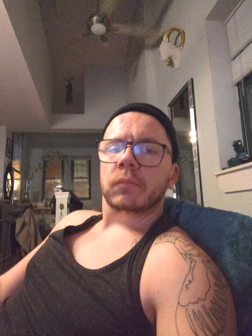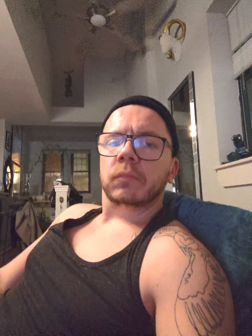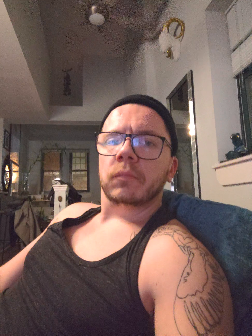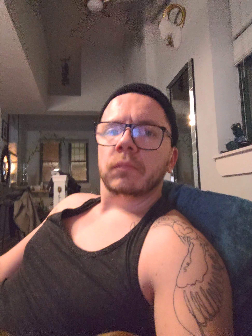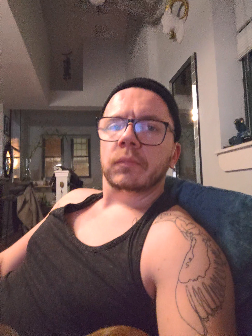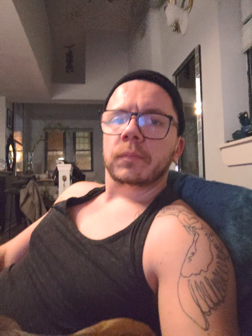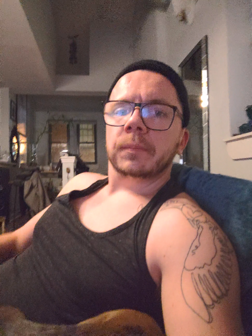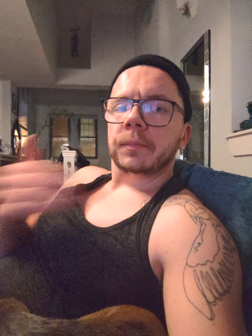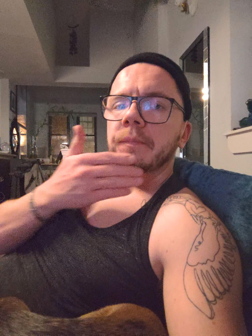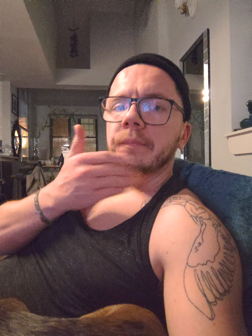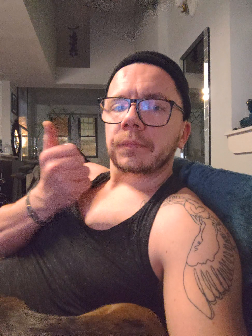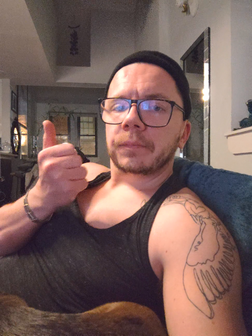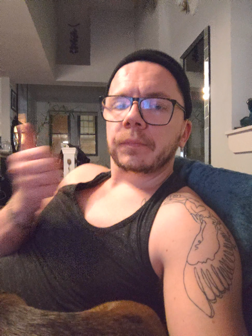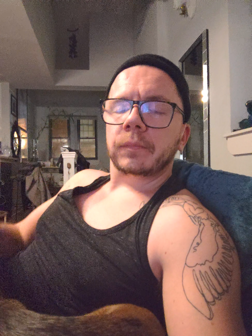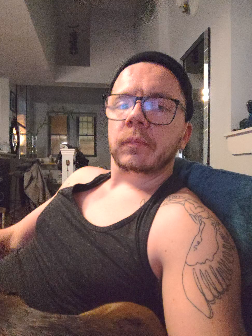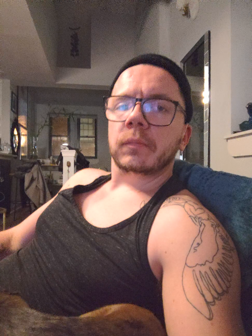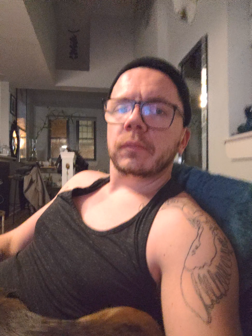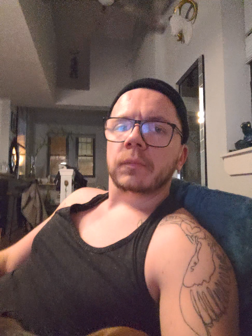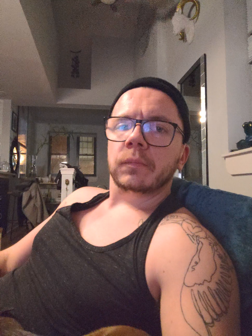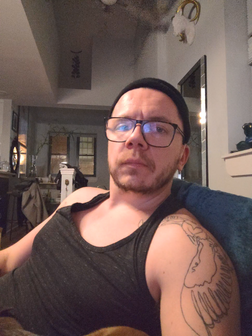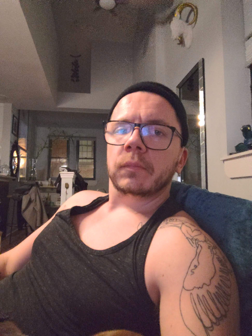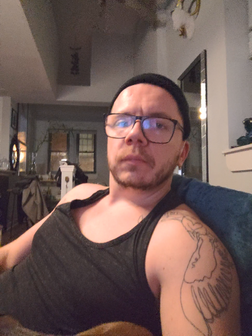better